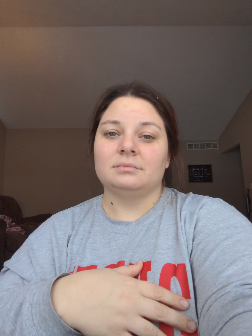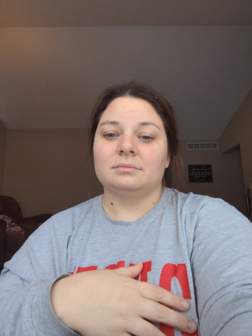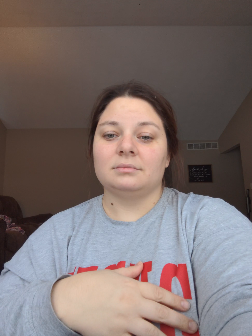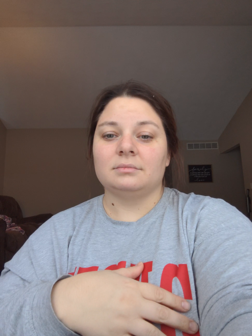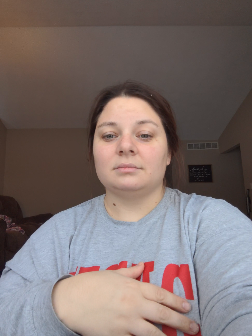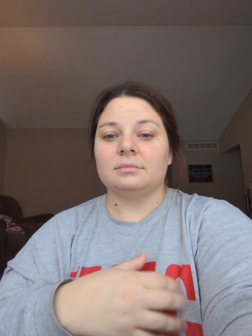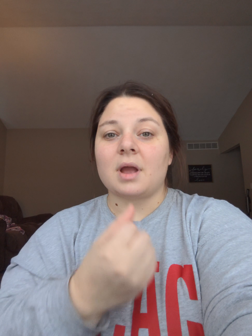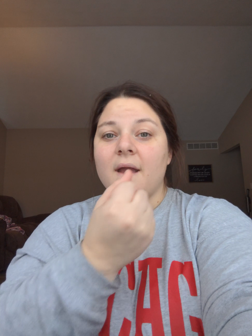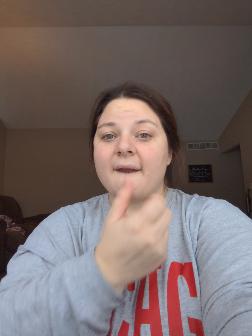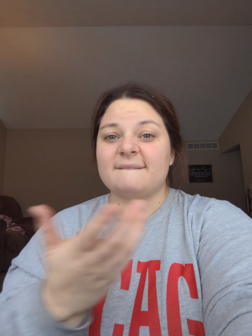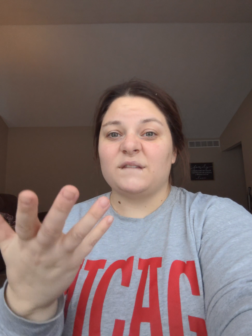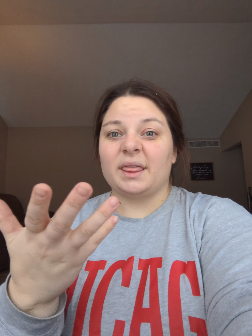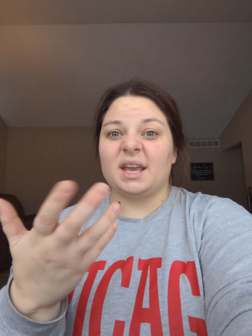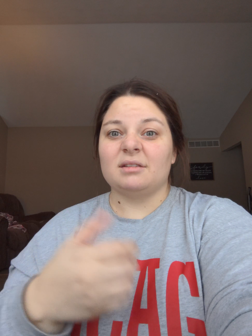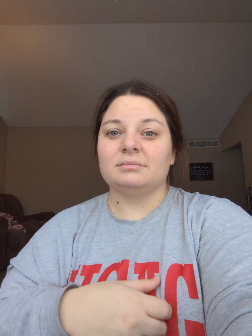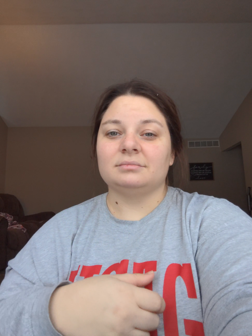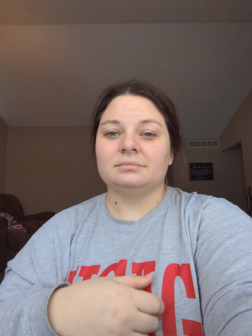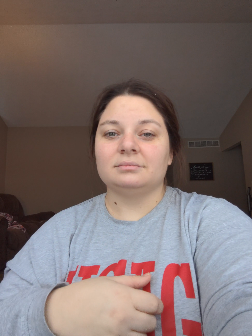every